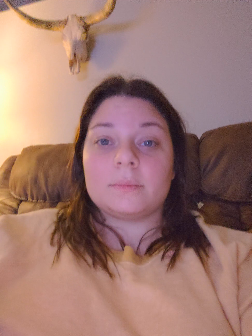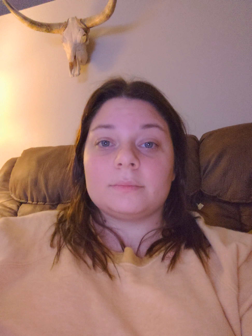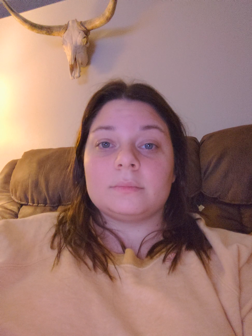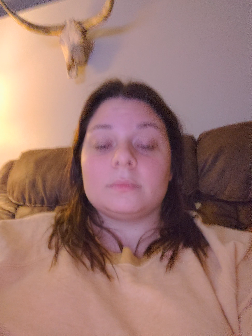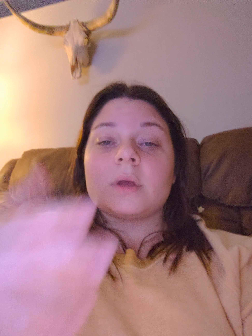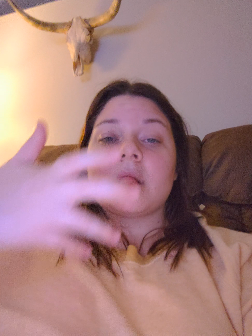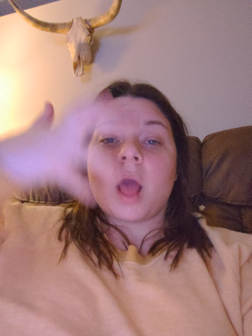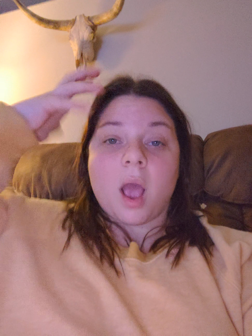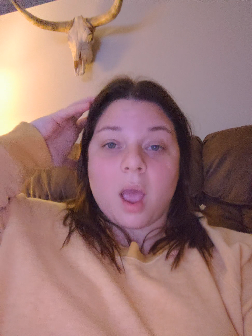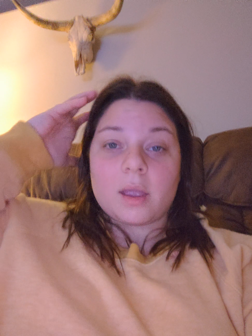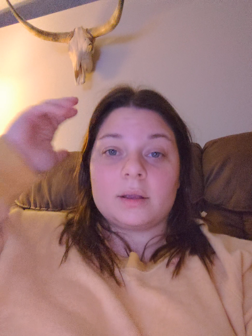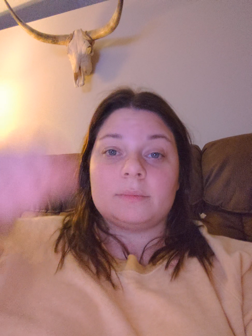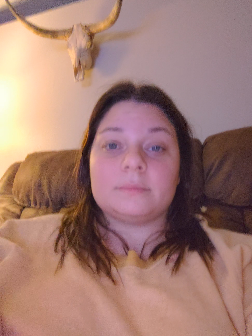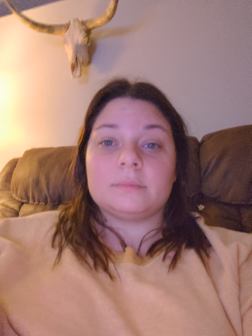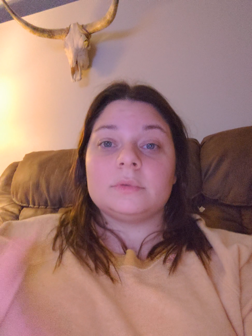lion